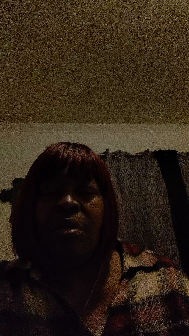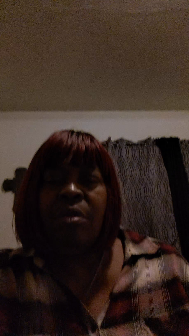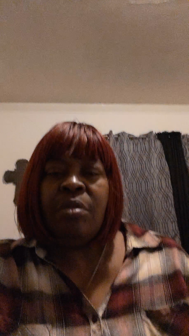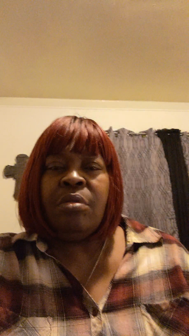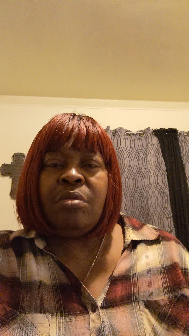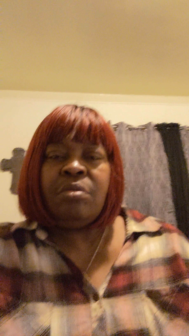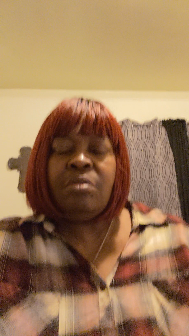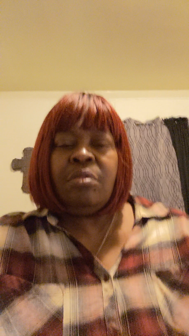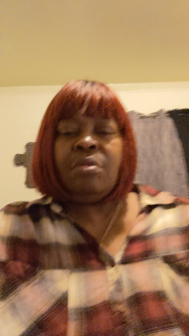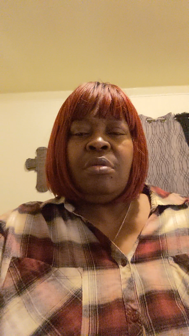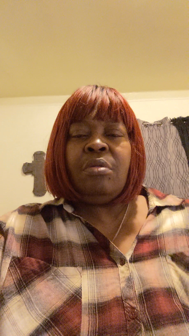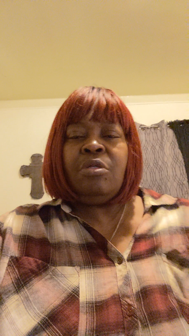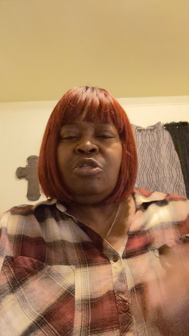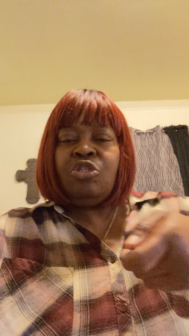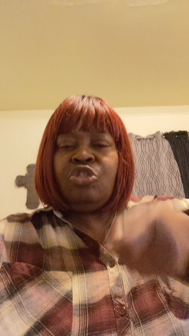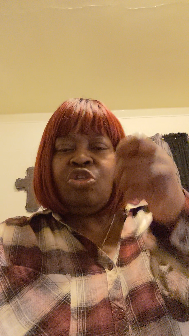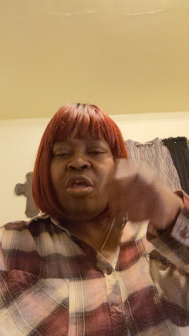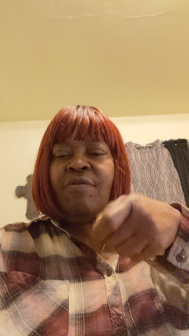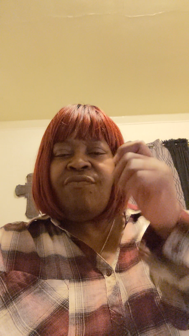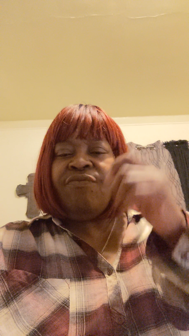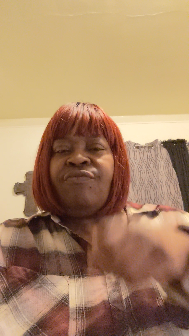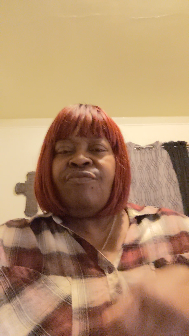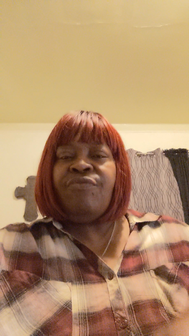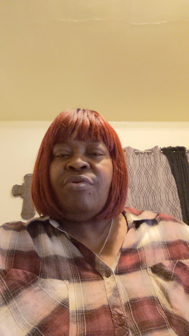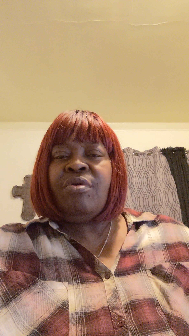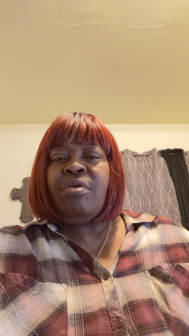shovel